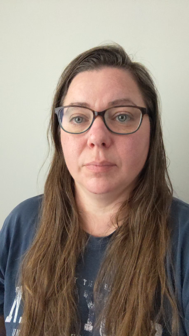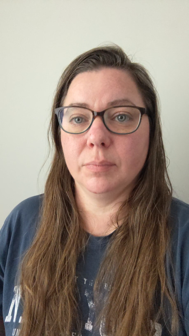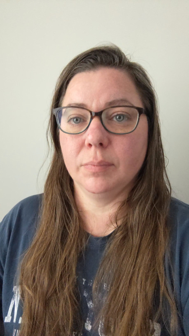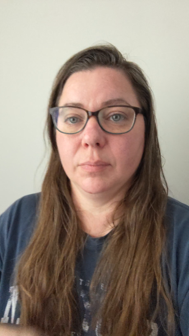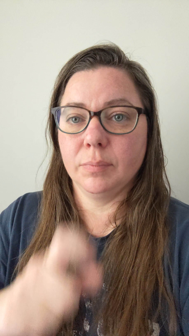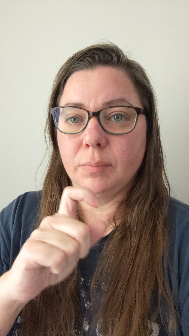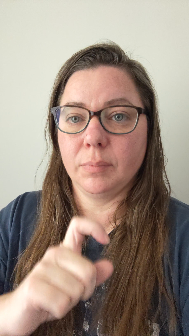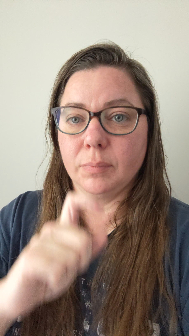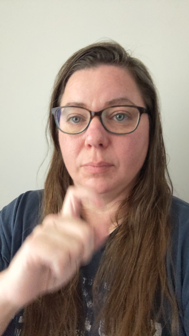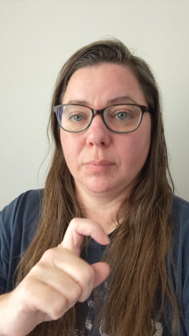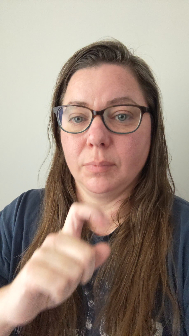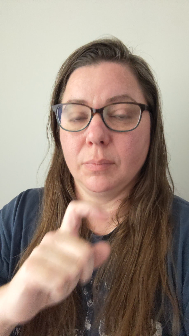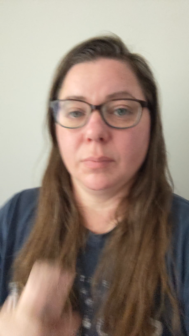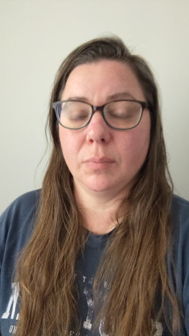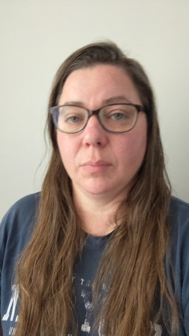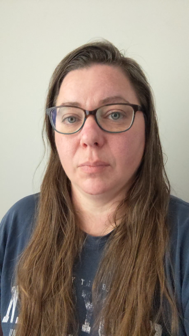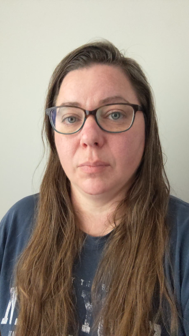popsicle